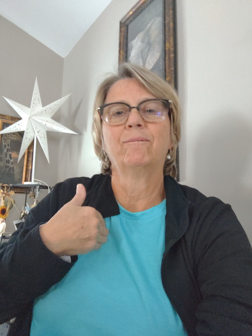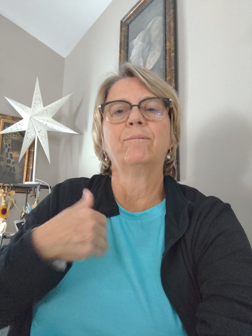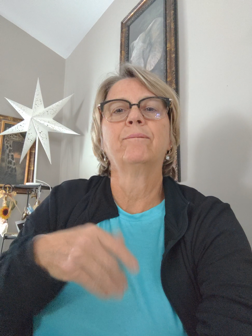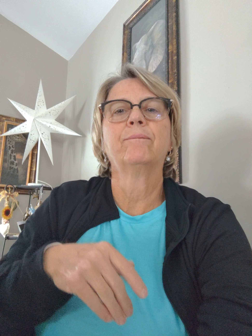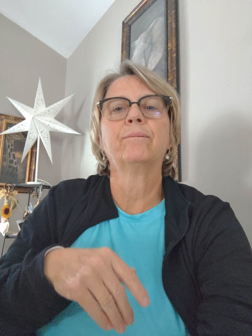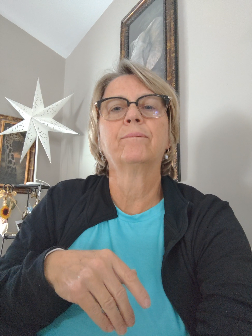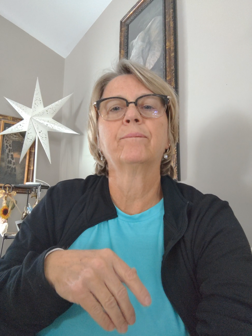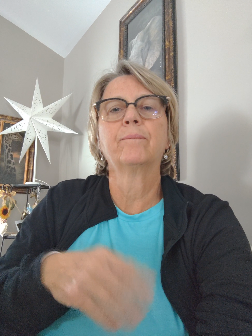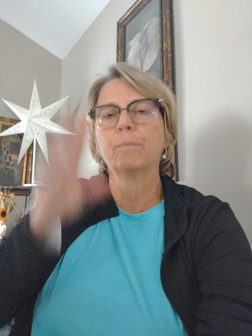have